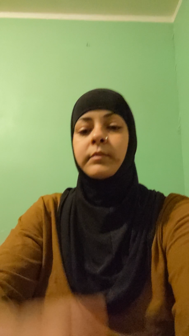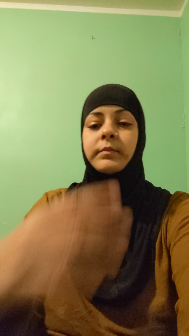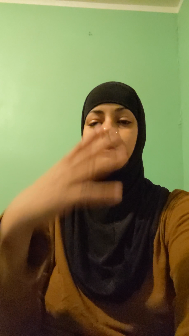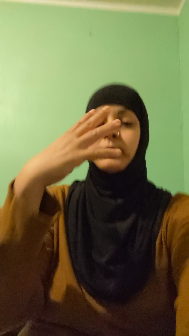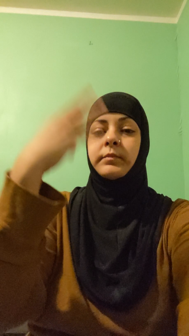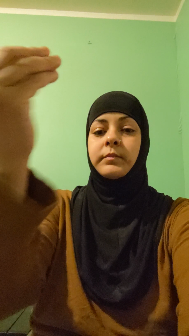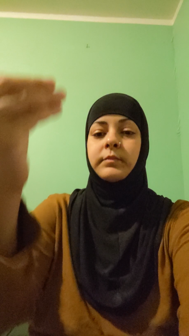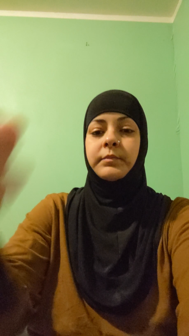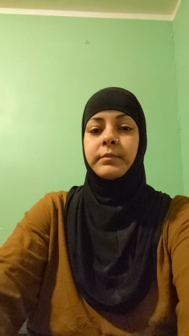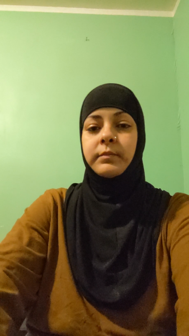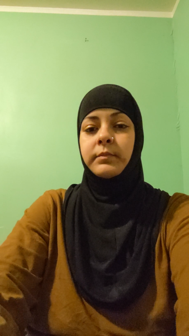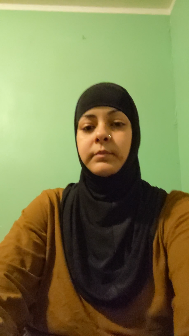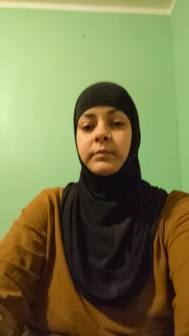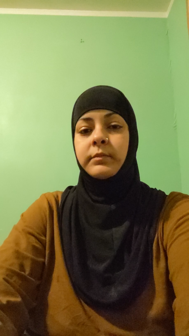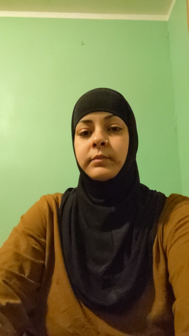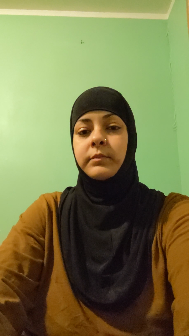going to